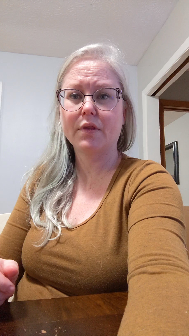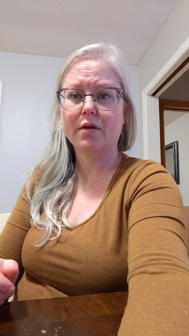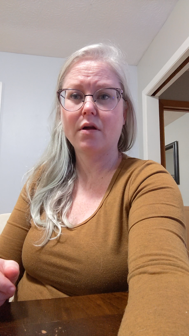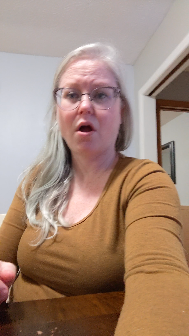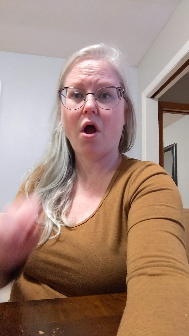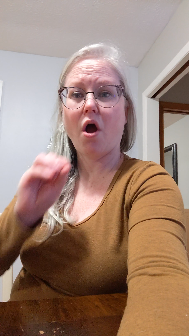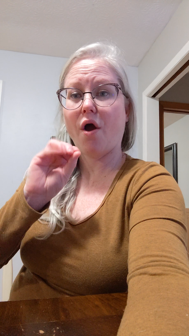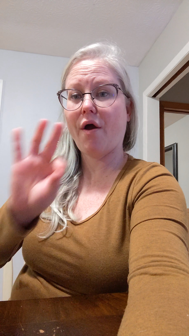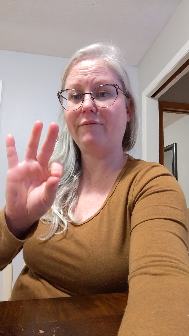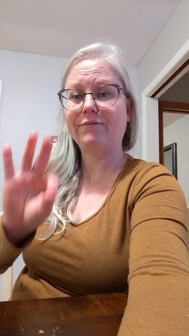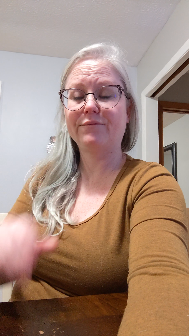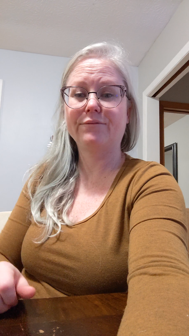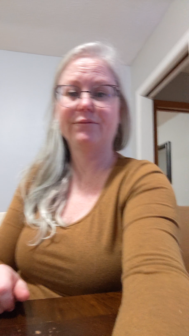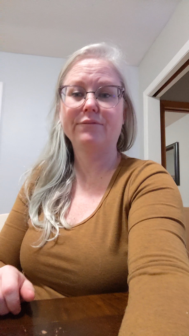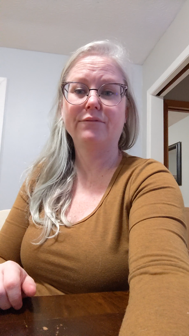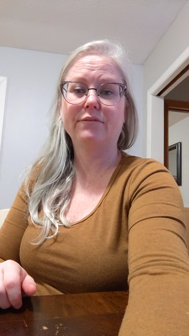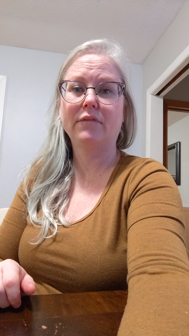of